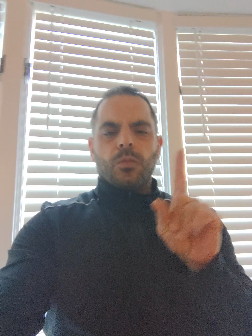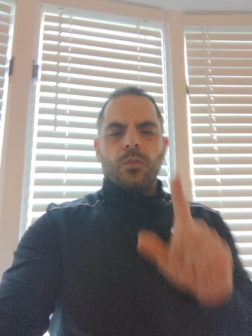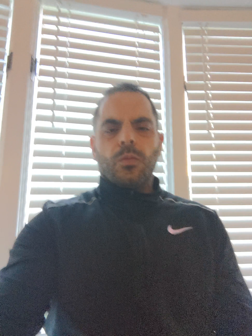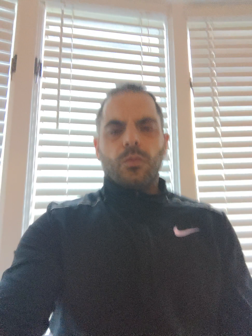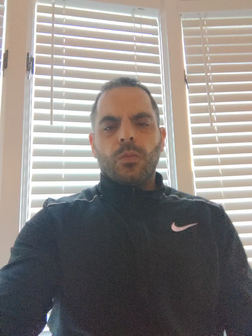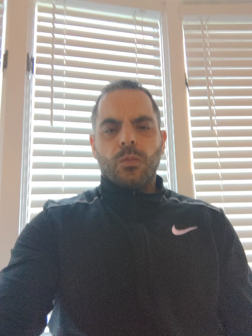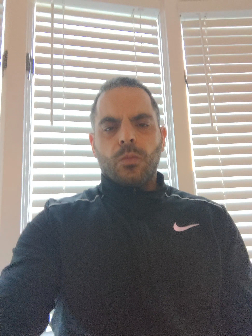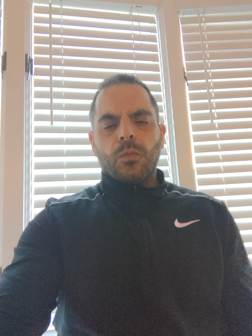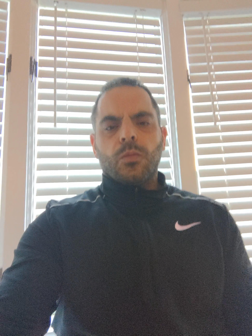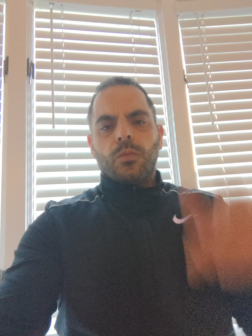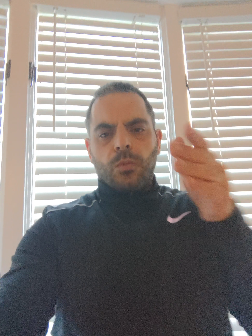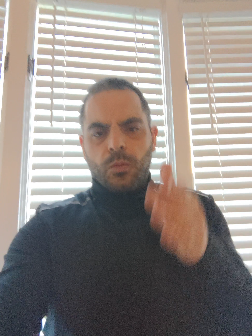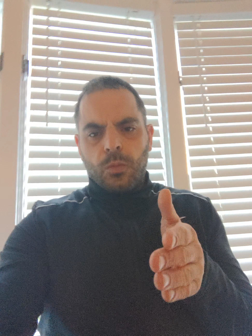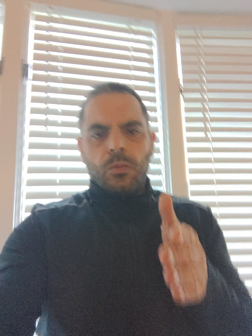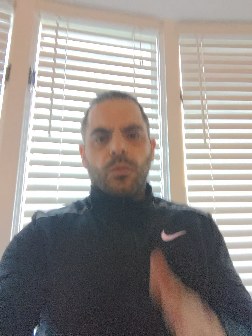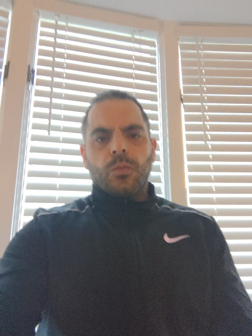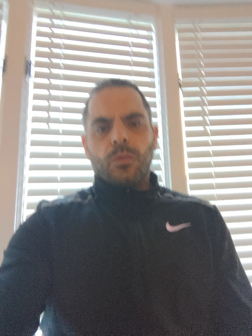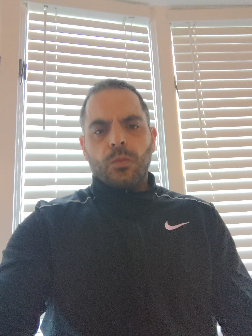person